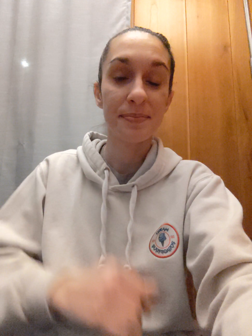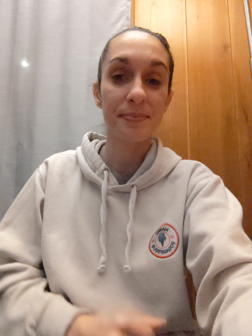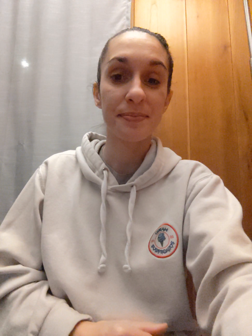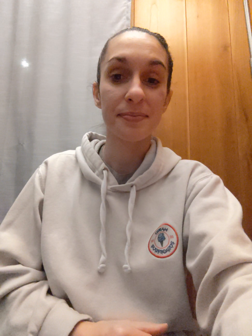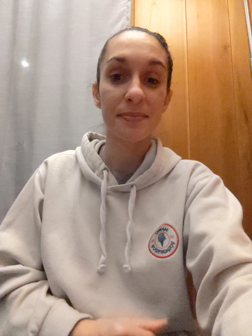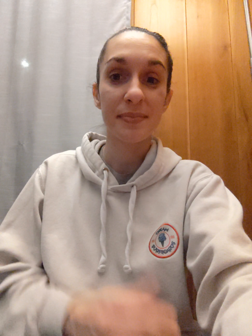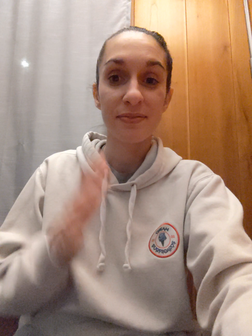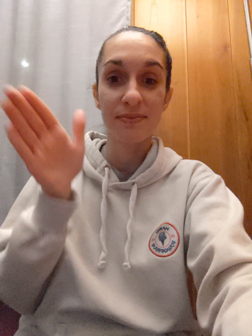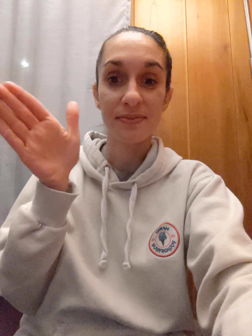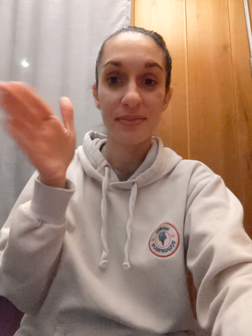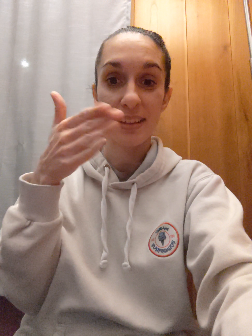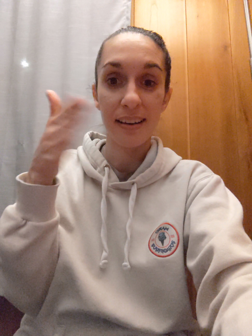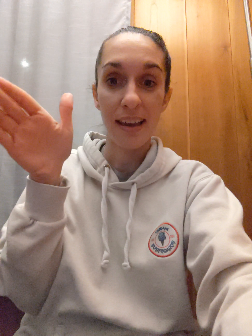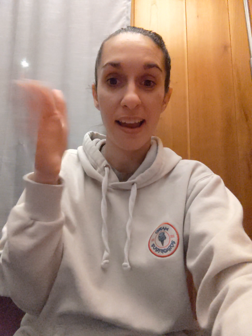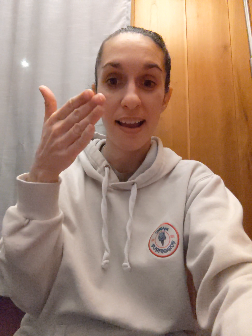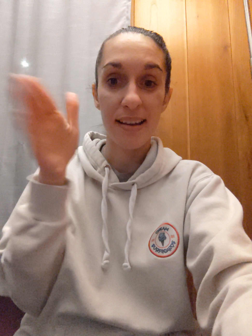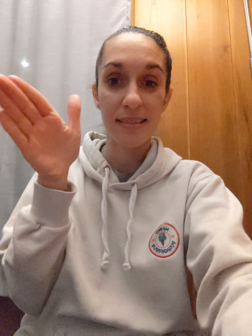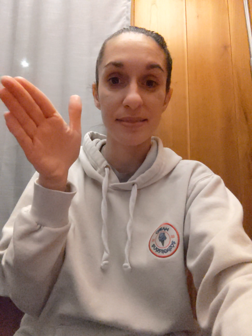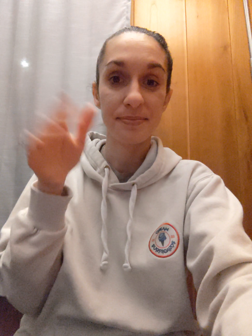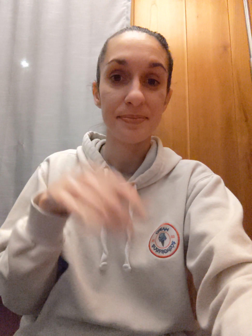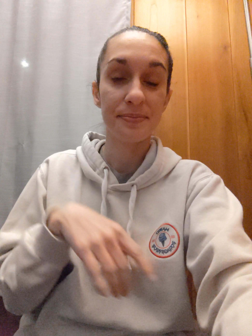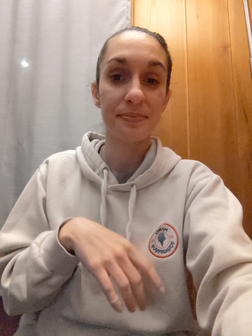flag